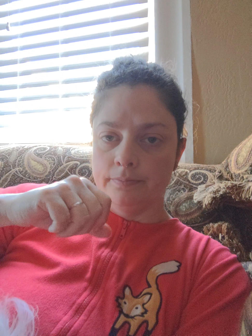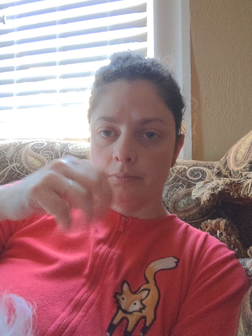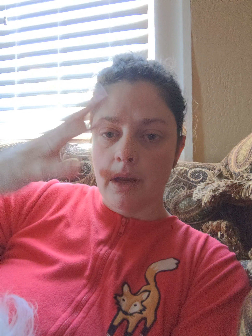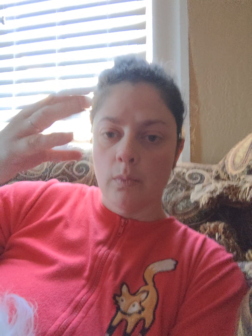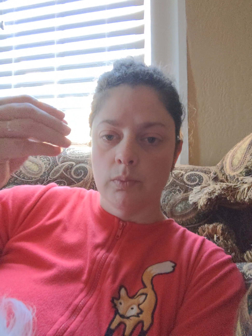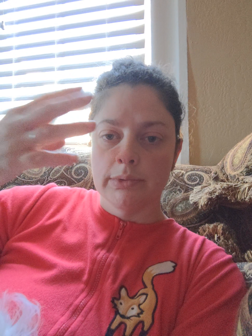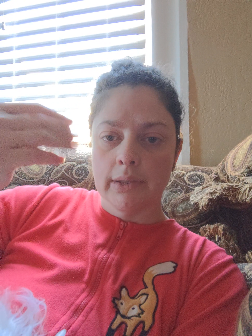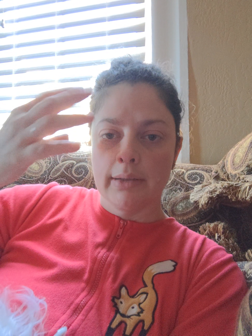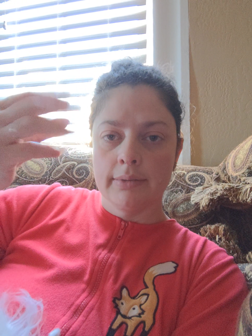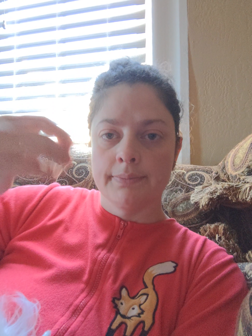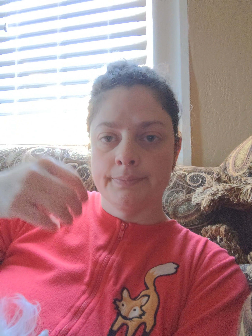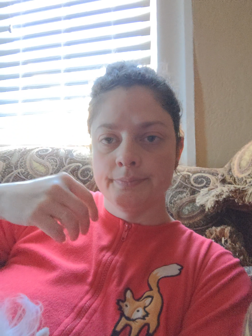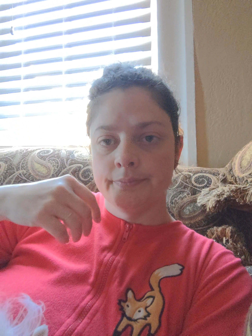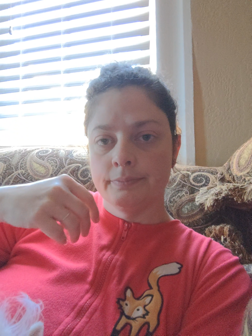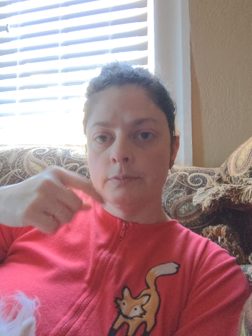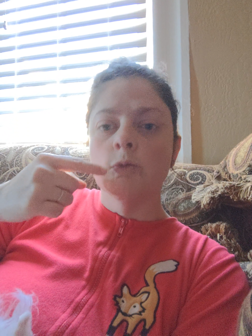outside